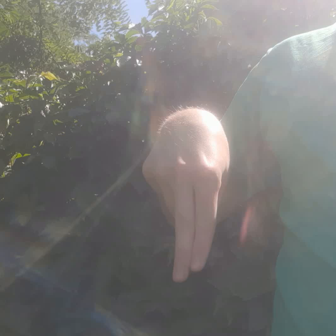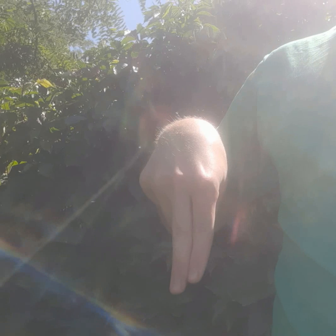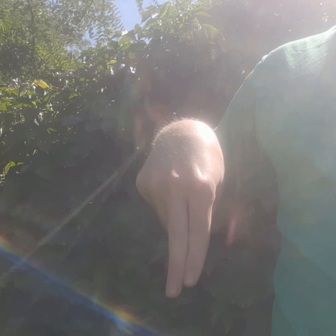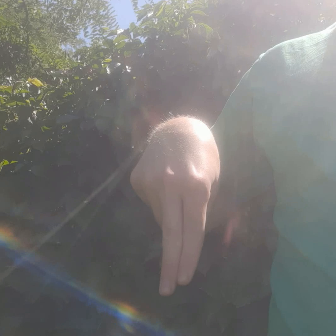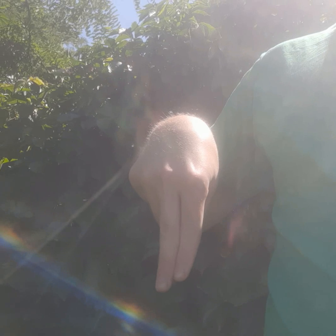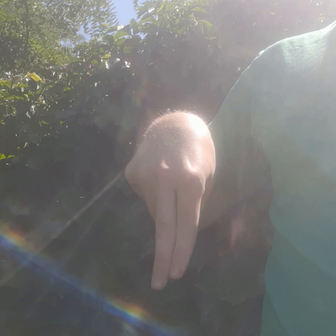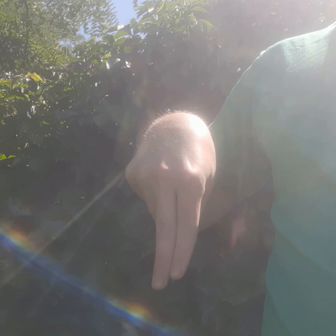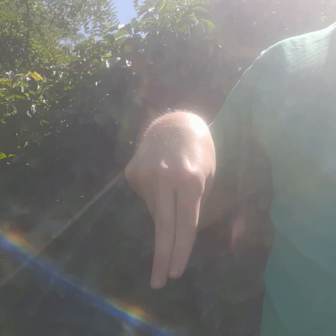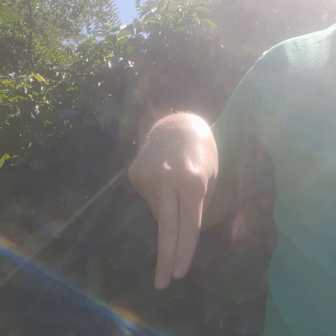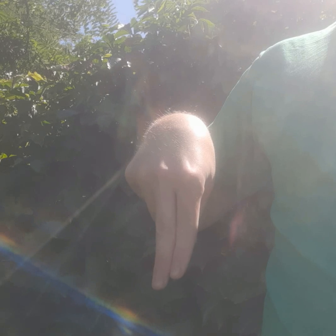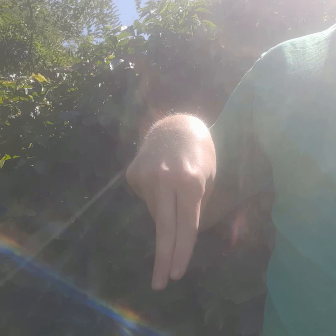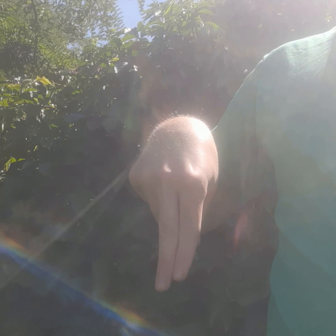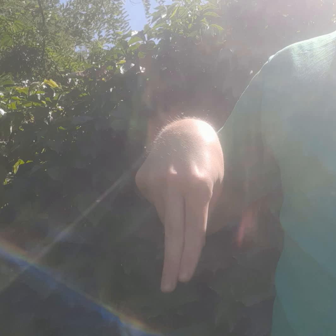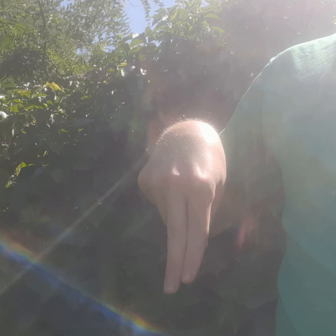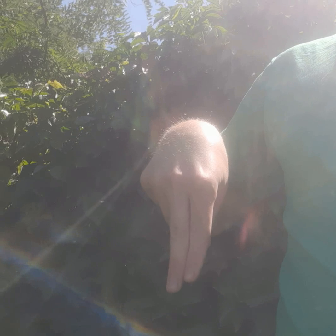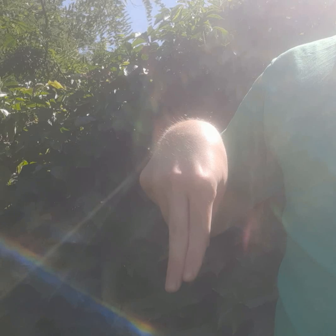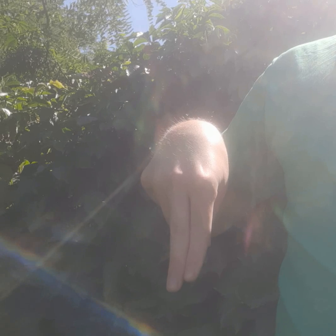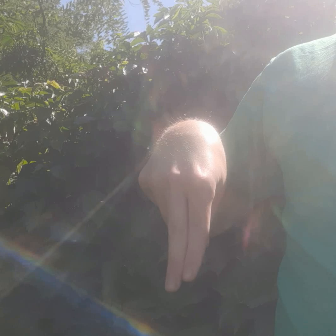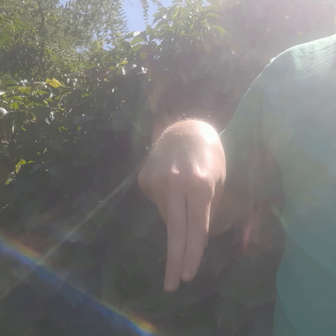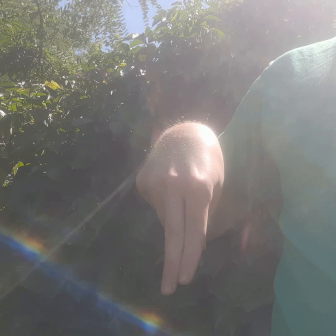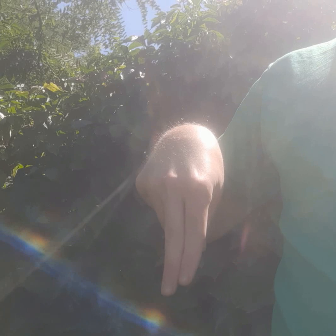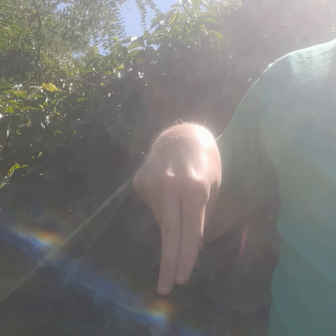П